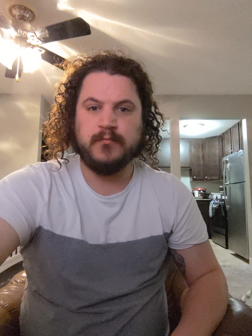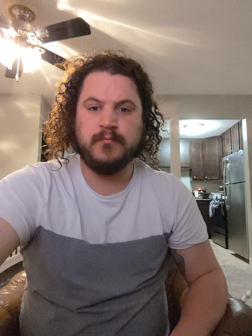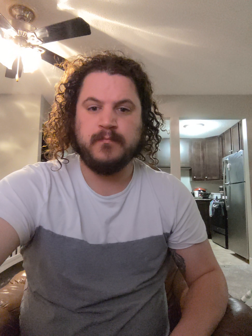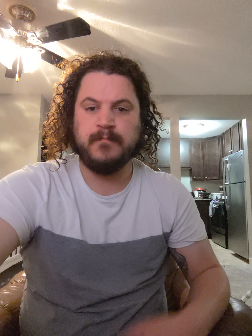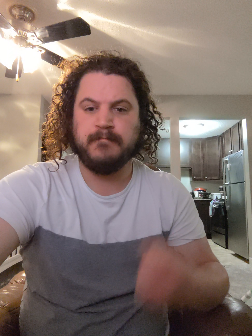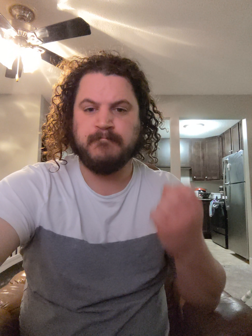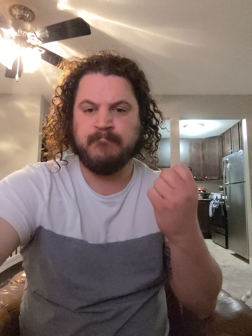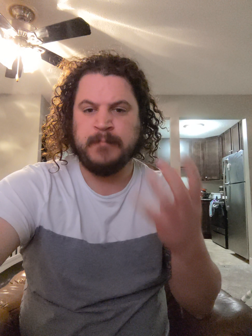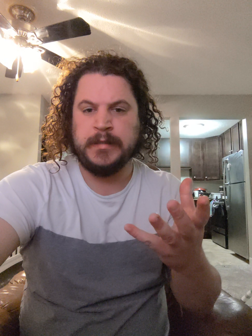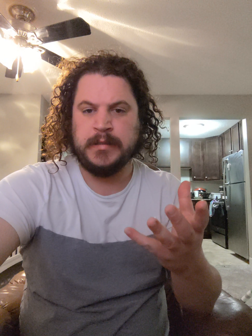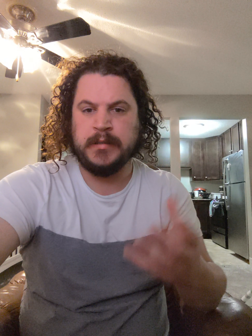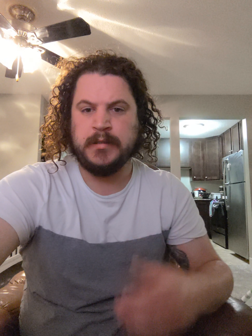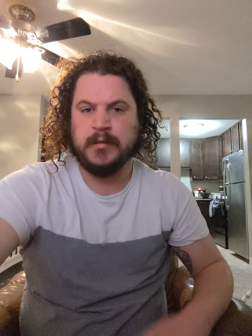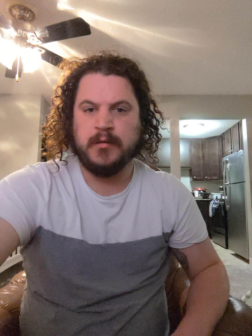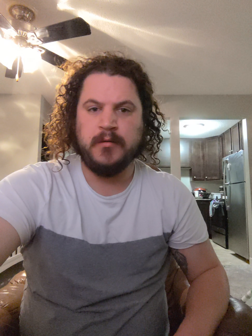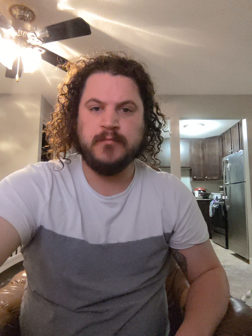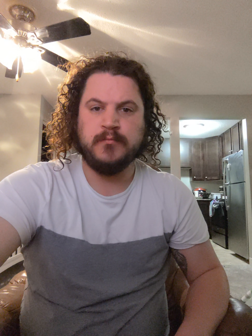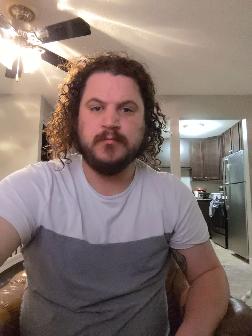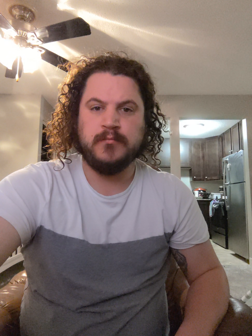many